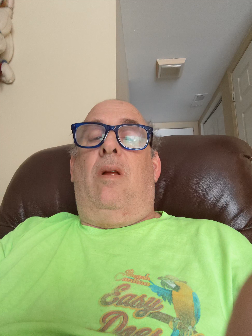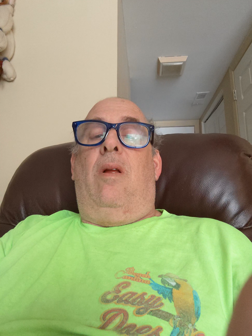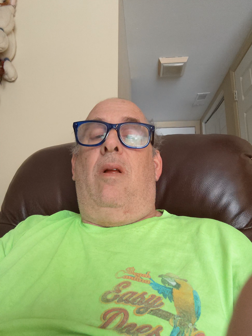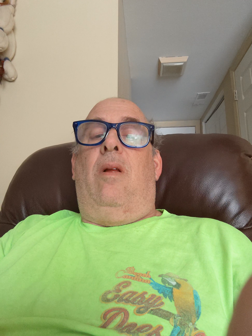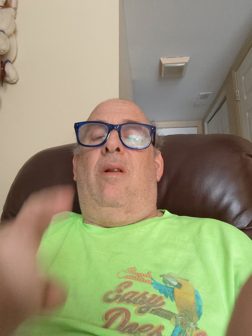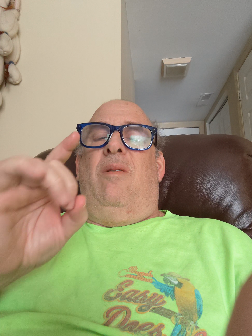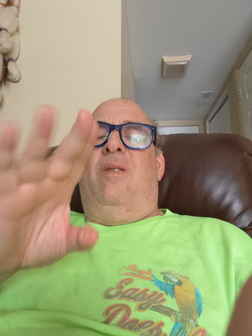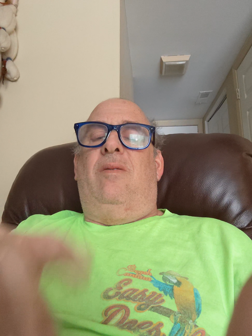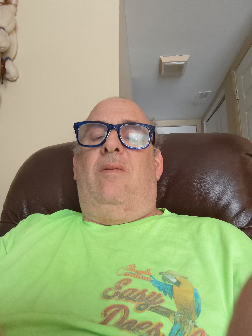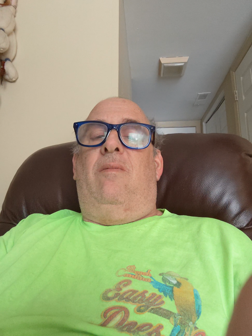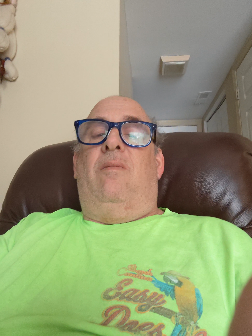hate